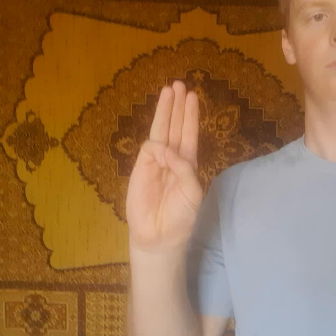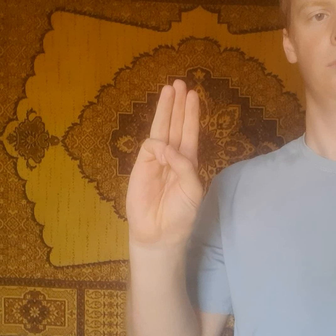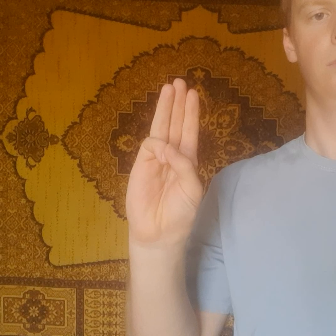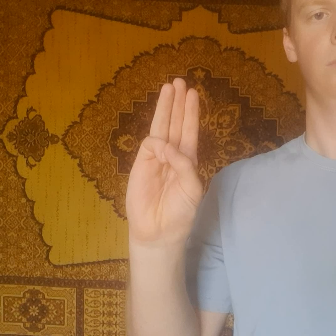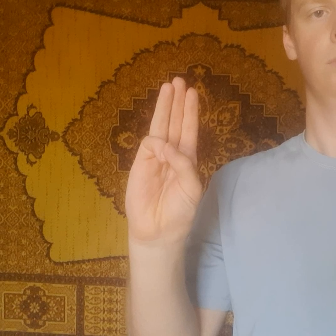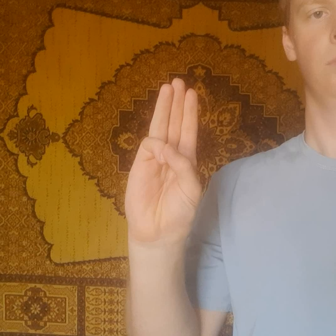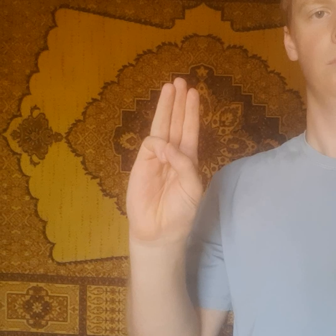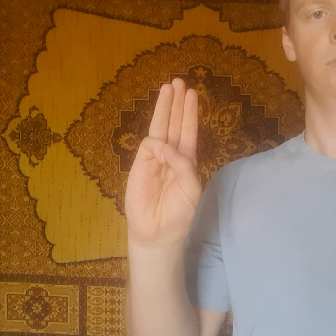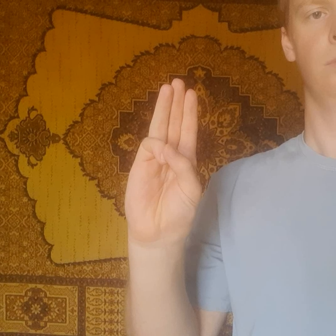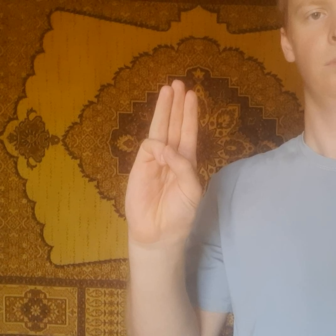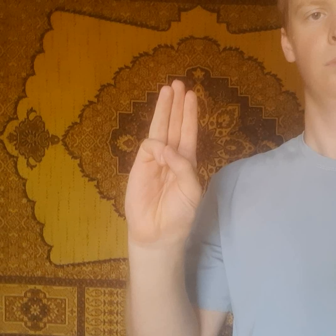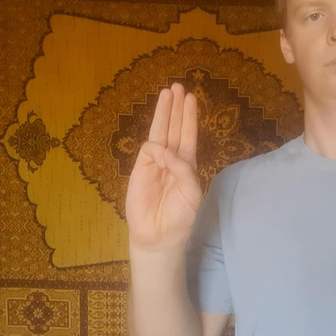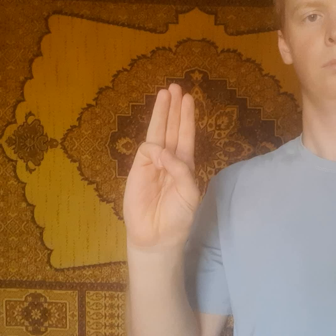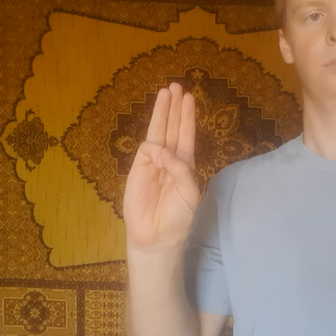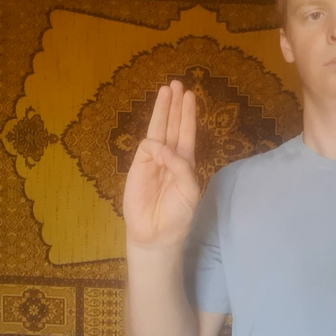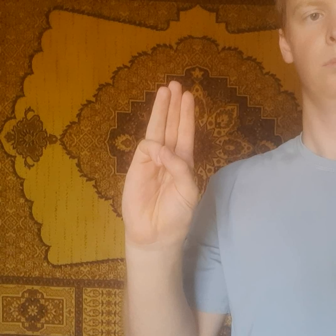Ш